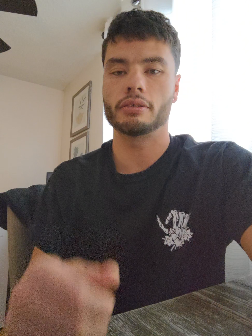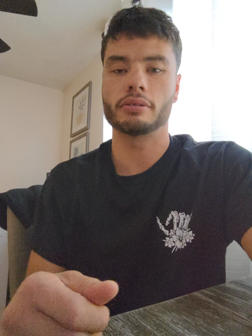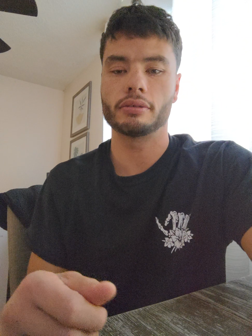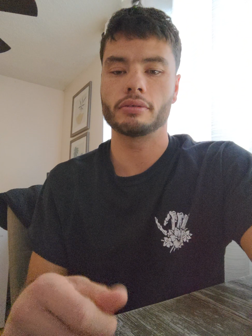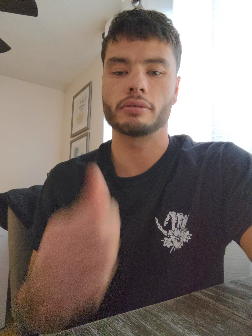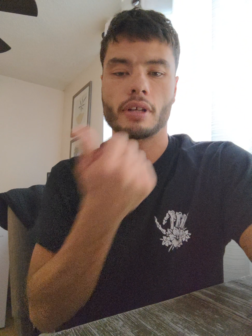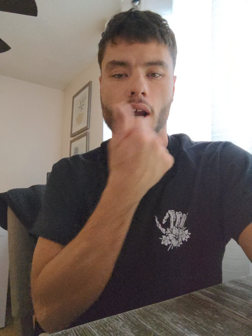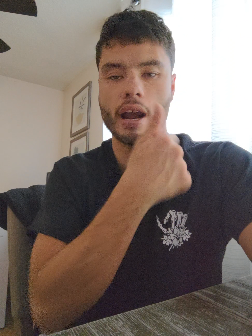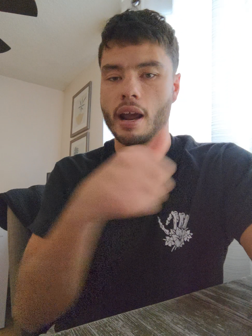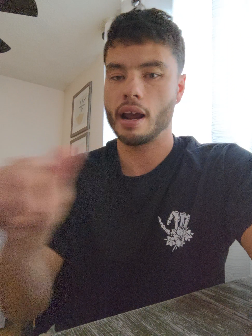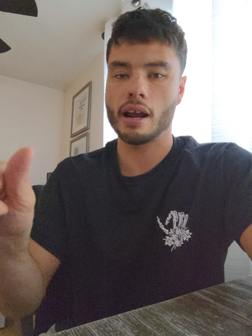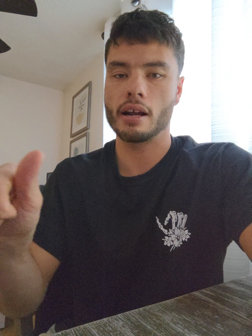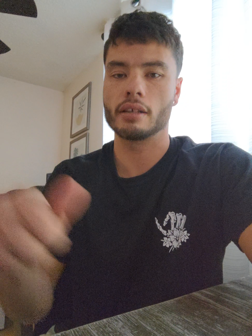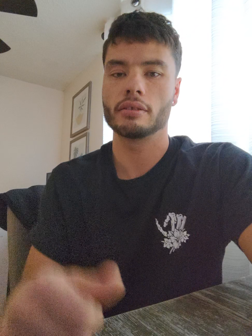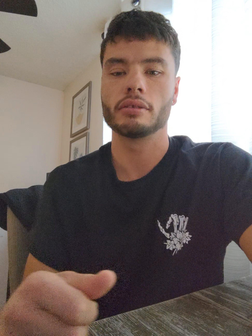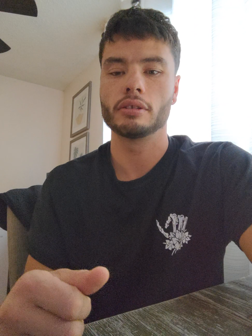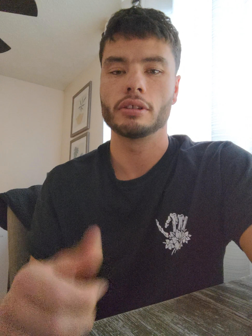any